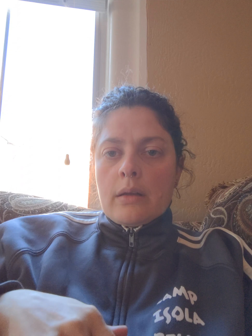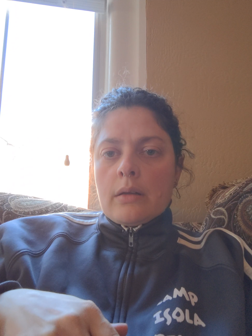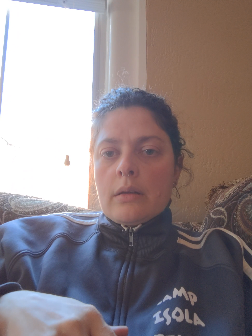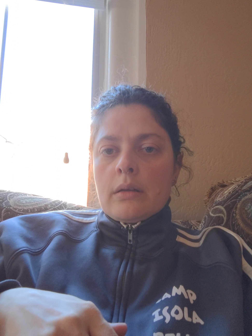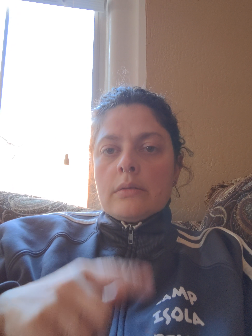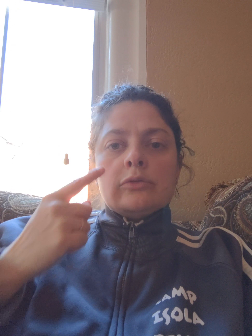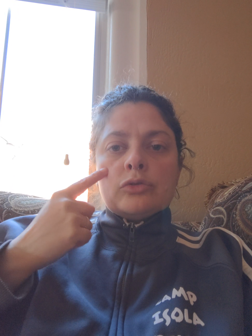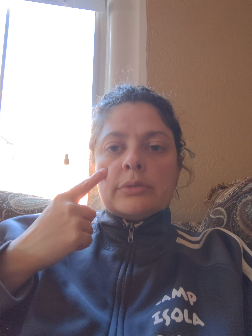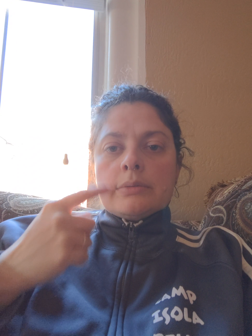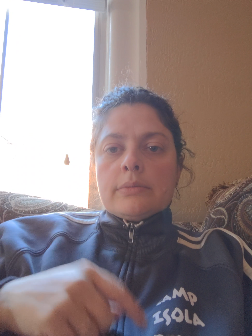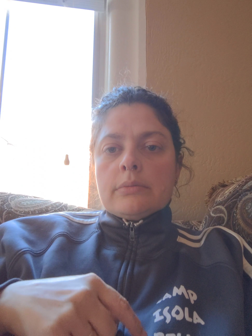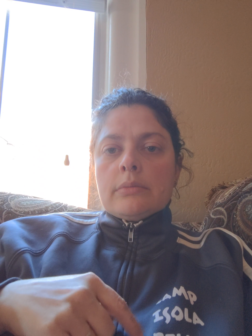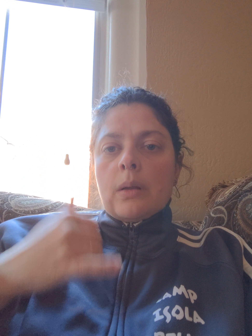cheek